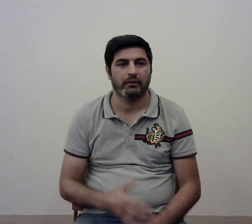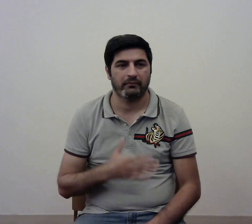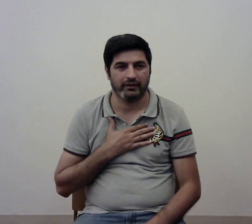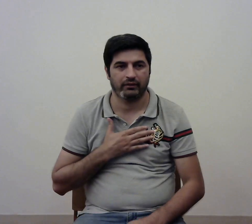mən